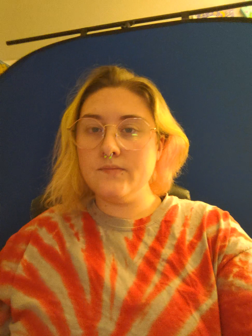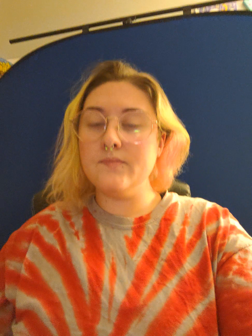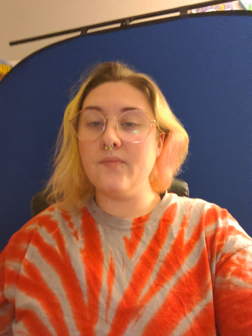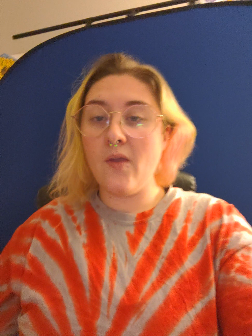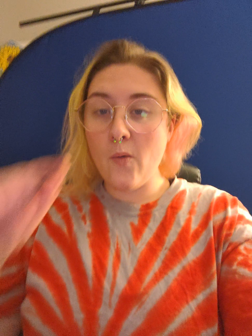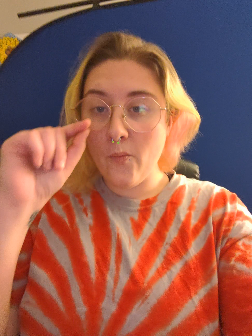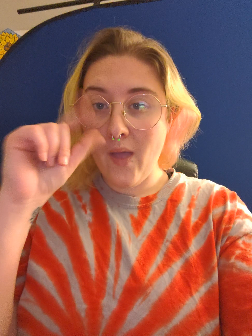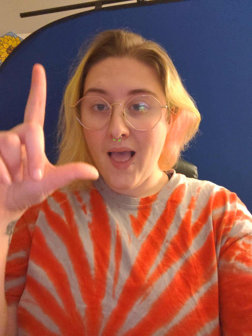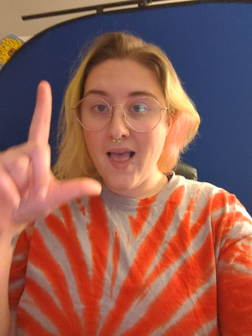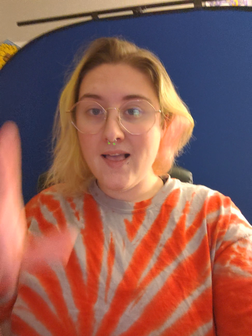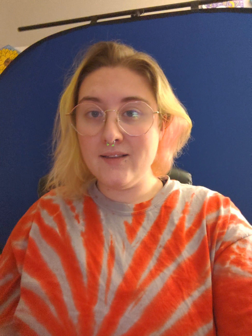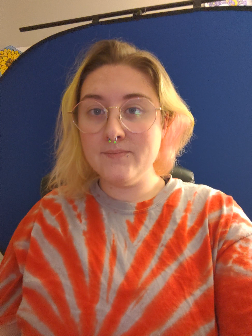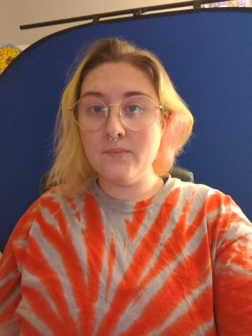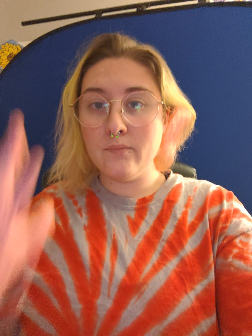awake